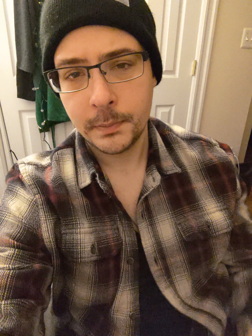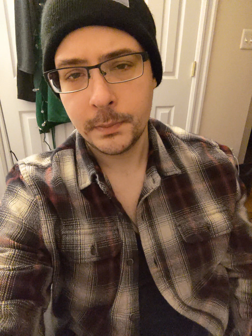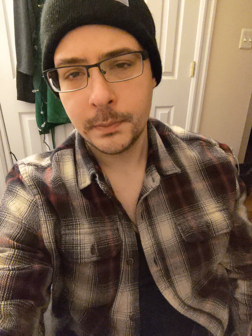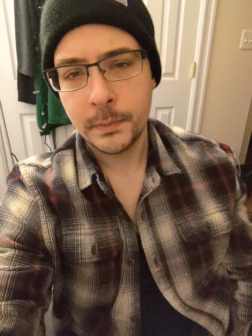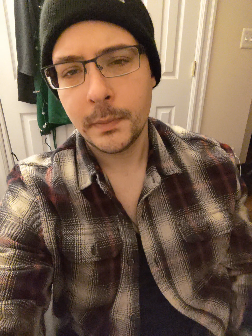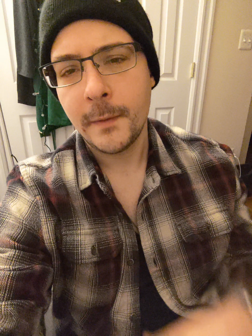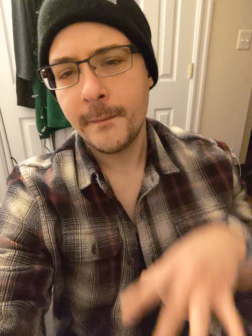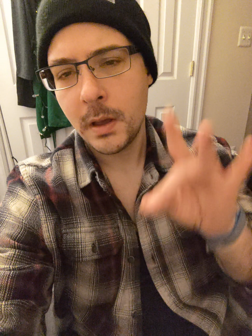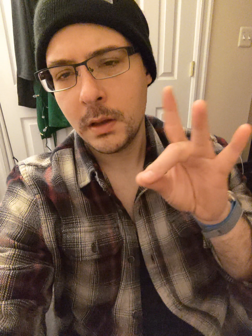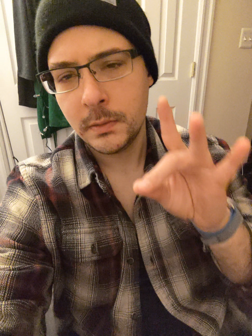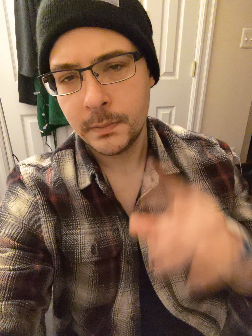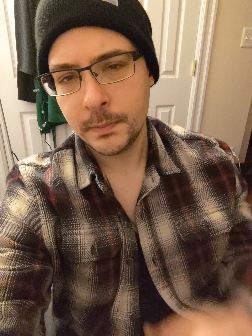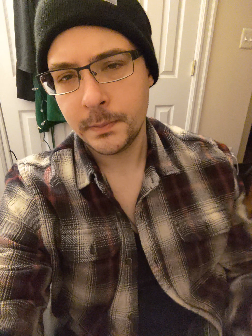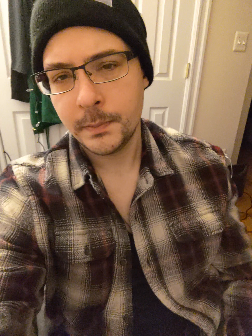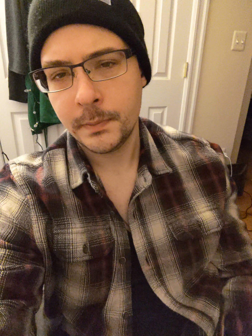find